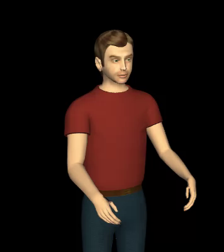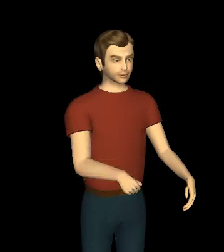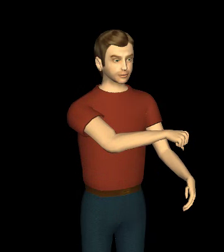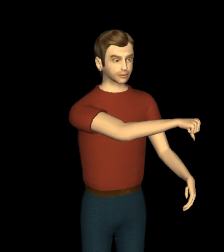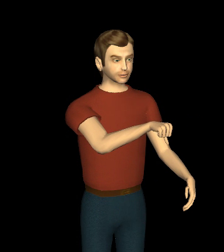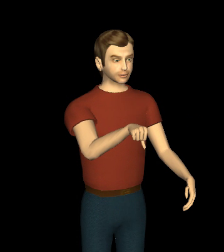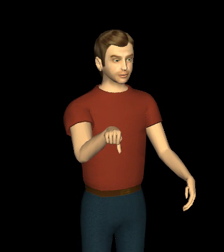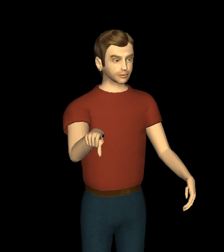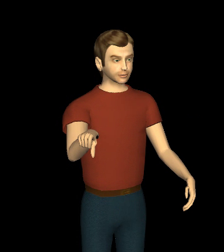يسقي